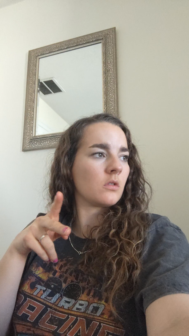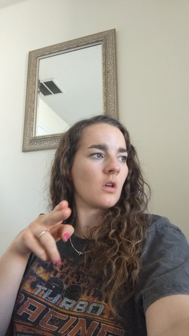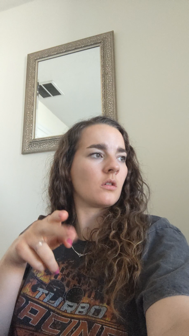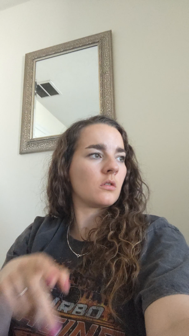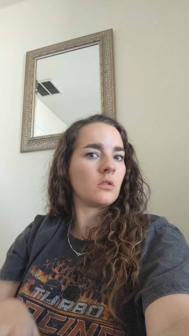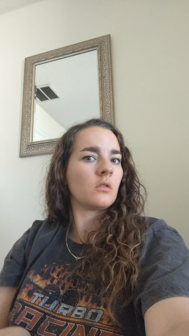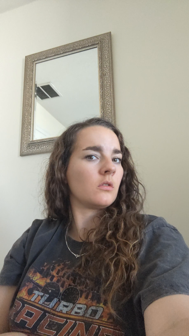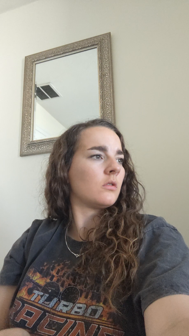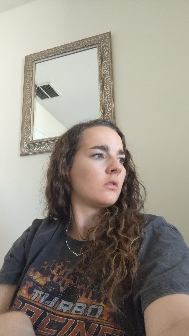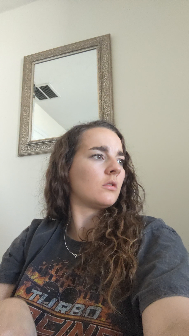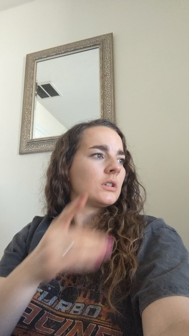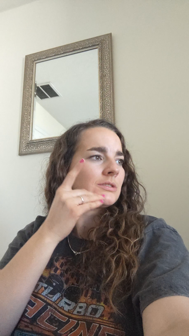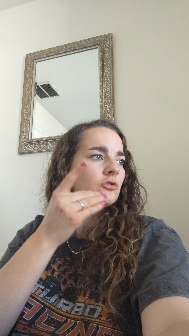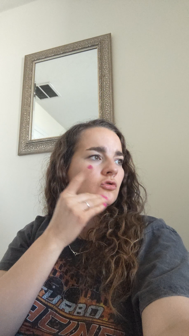dinner